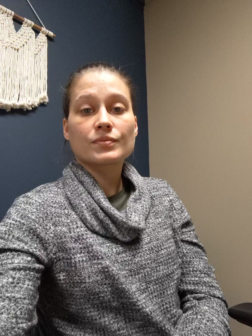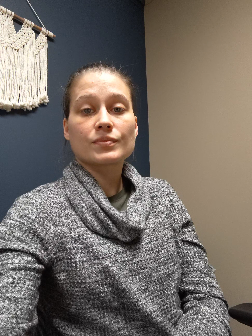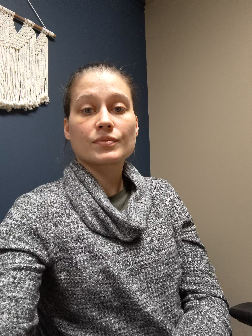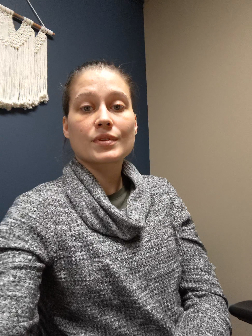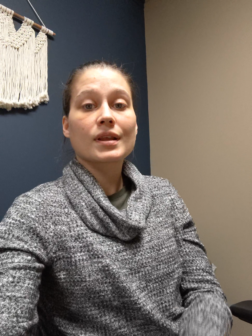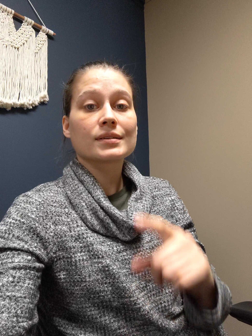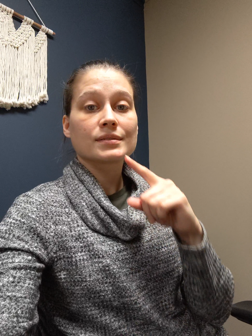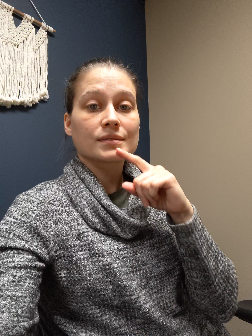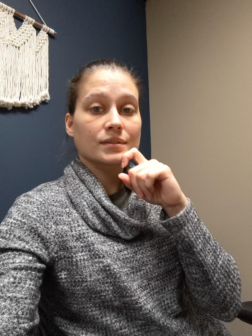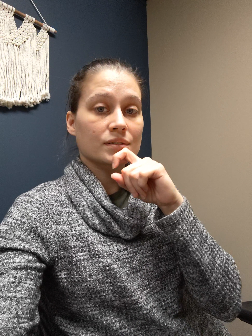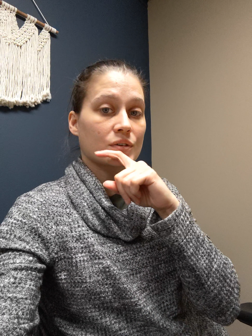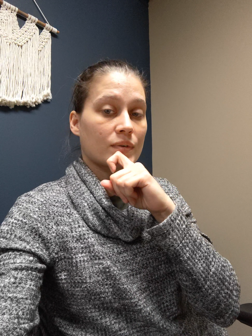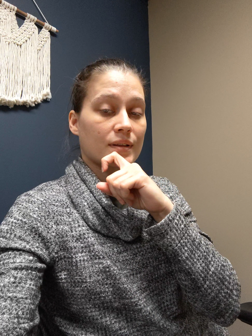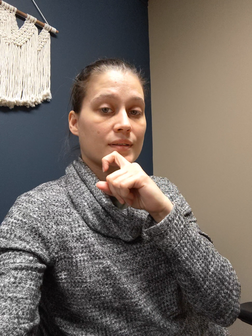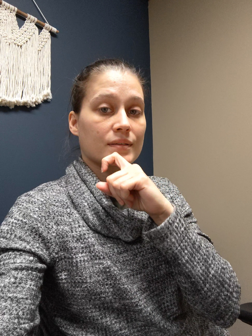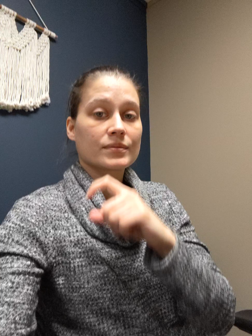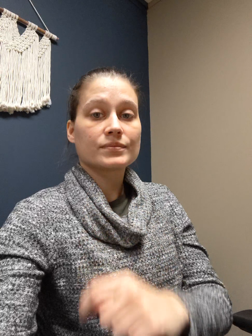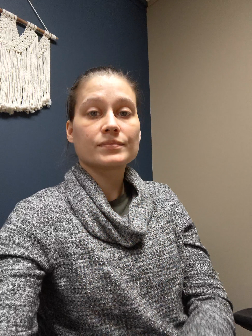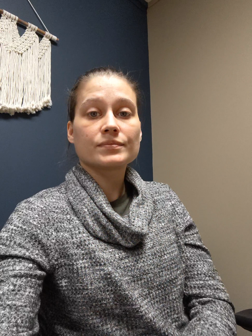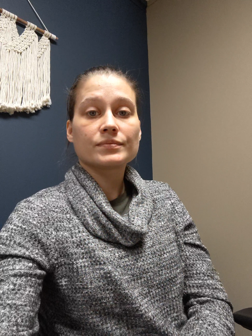cereal